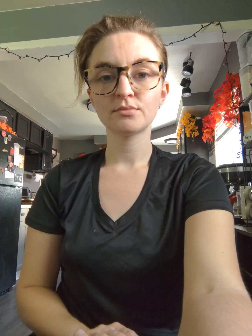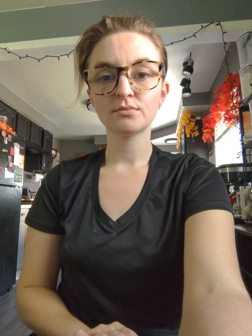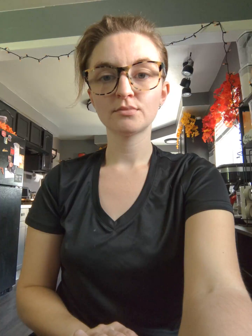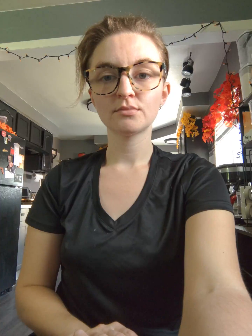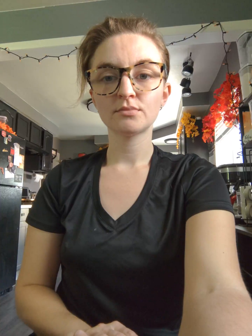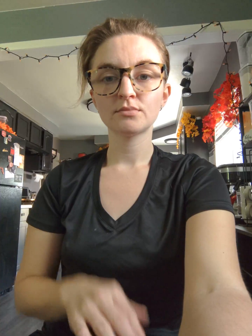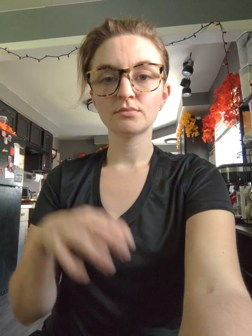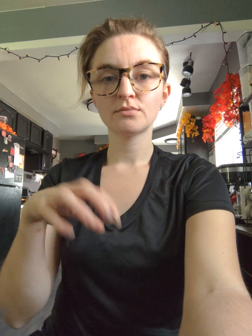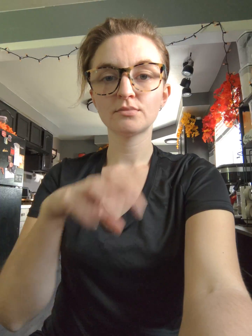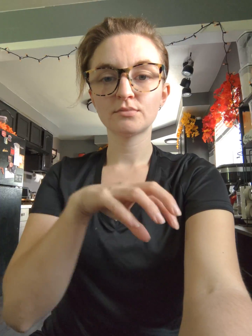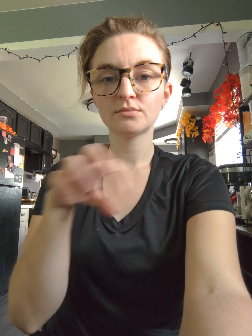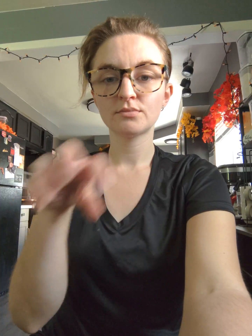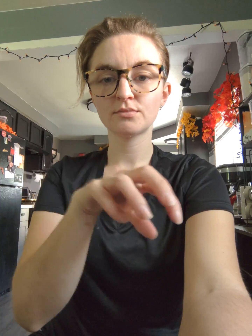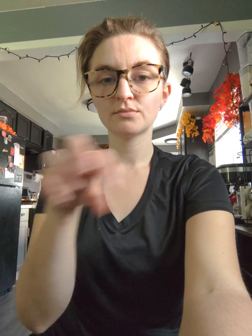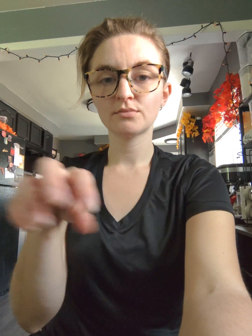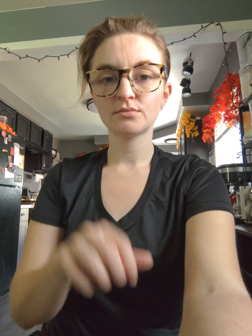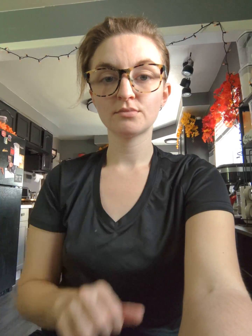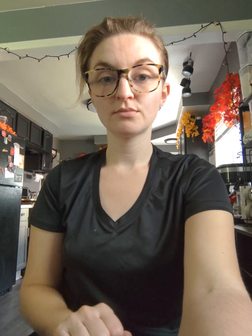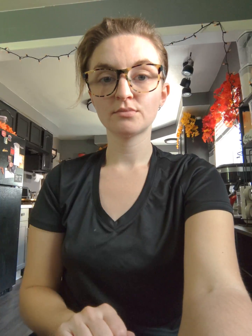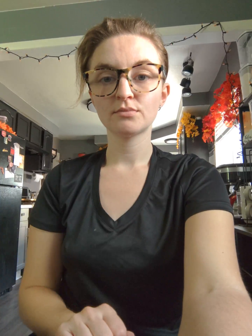block